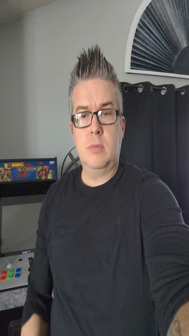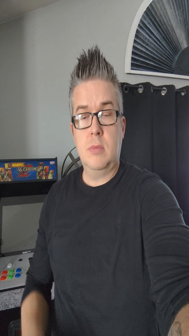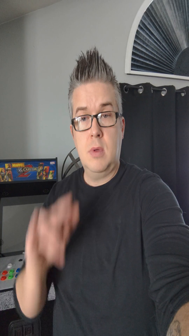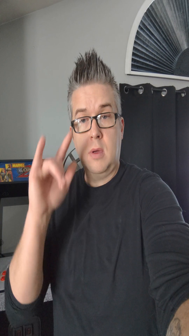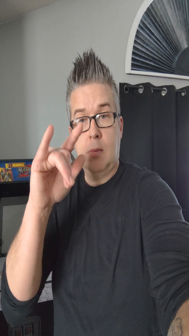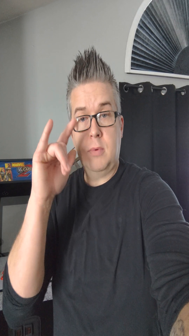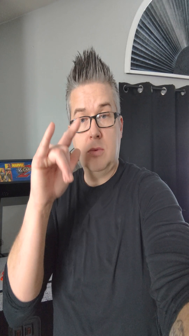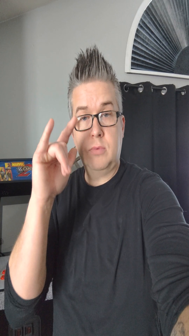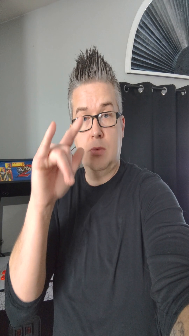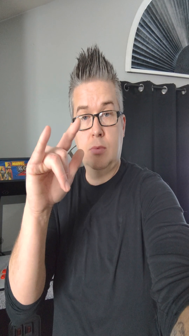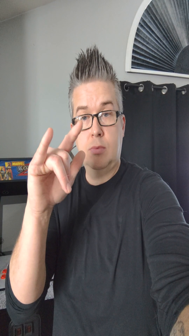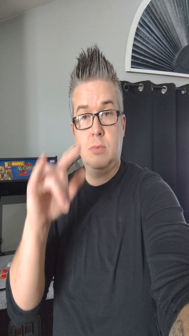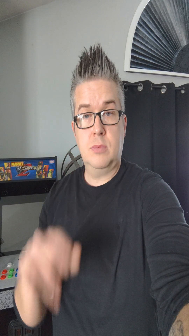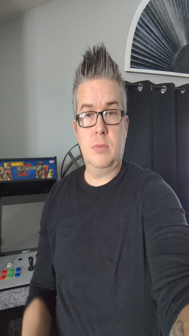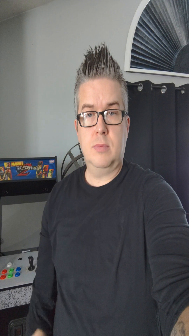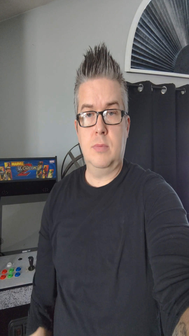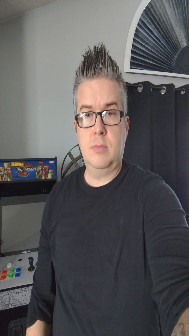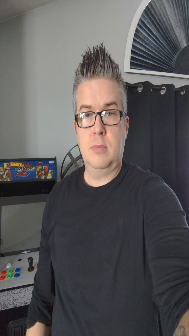airplane